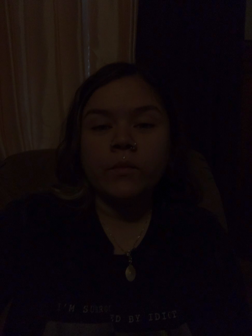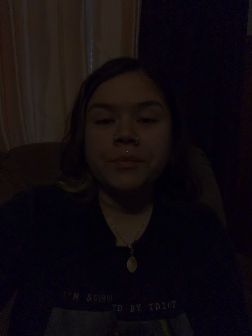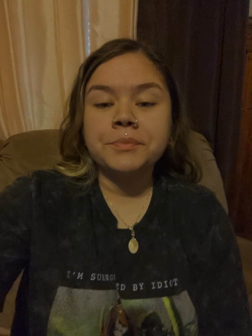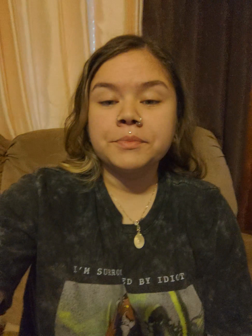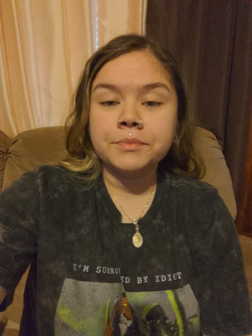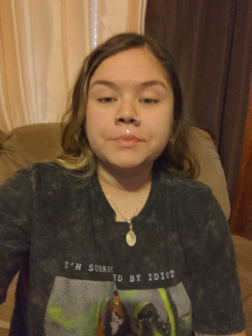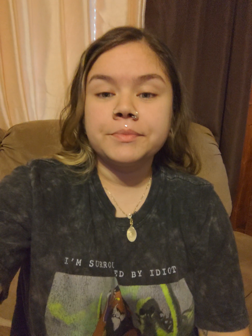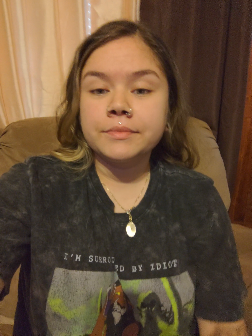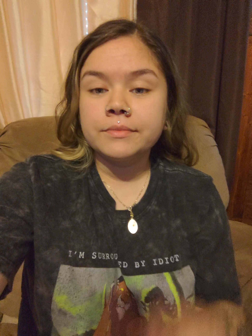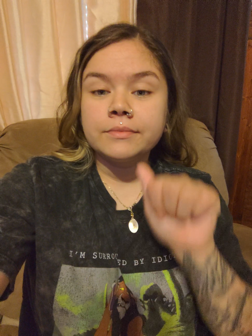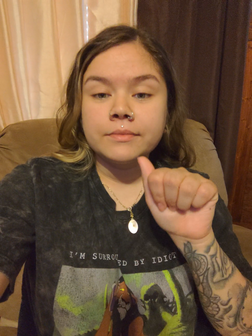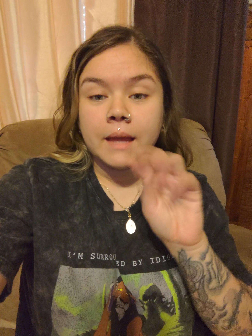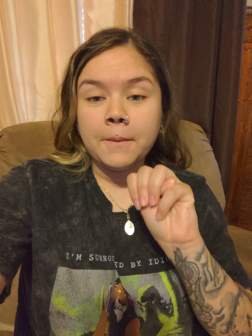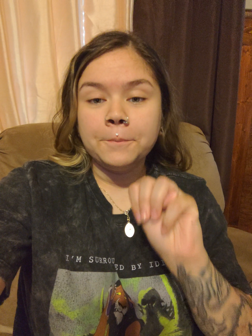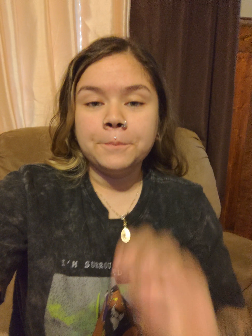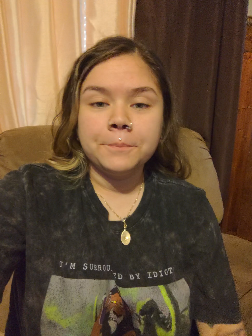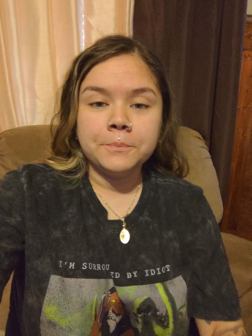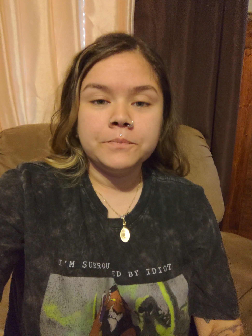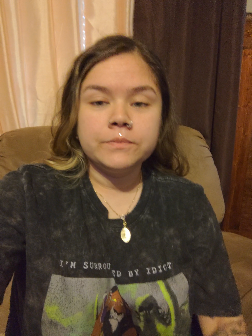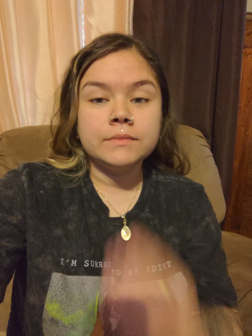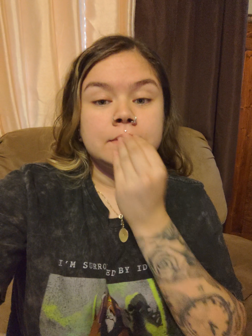am